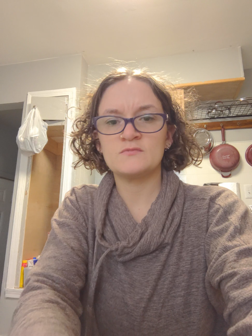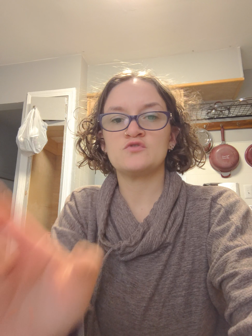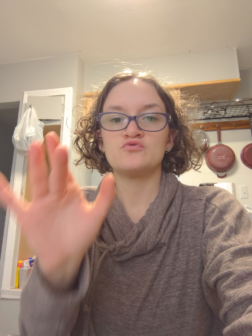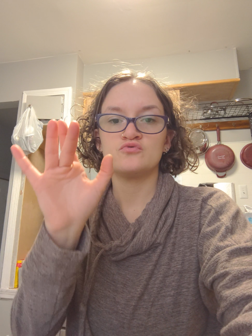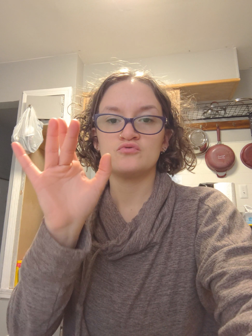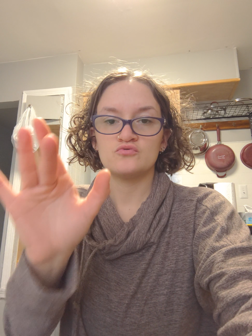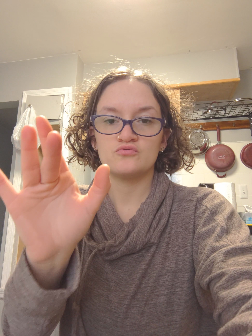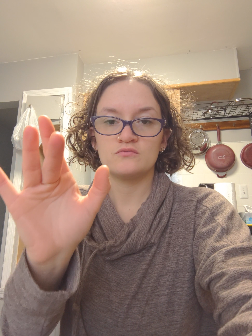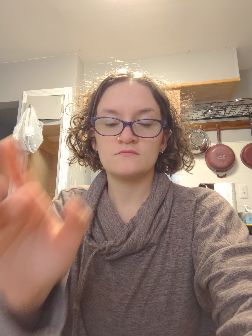touch